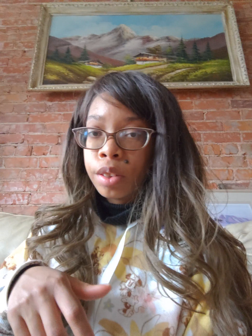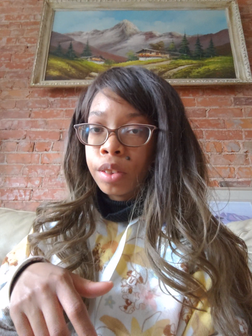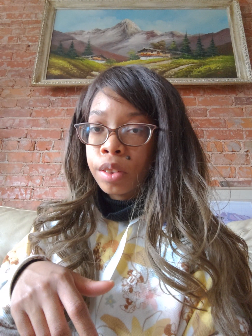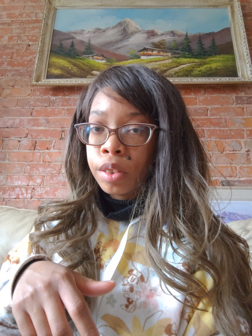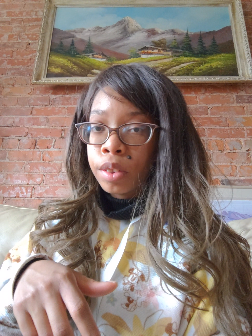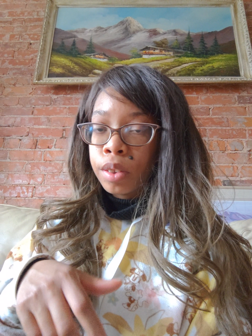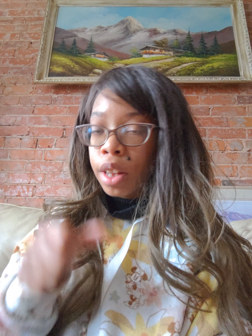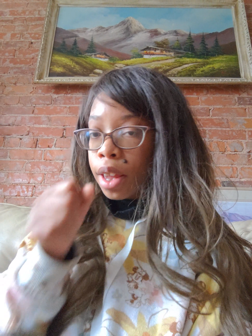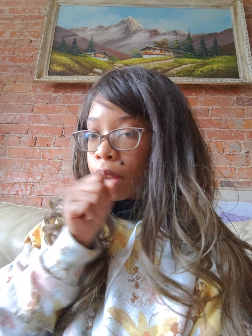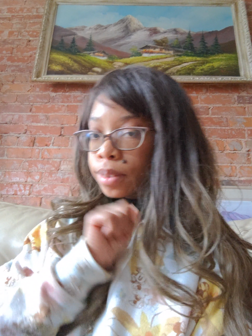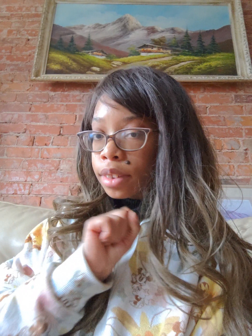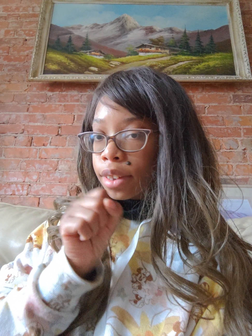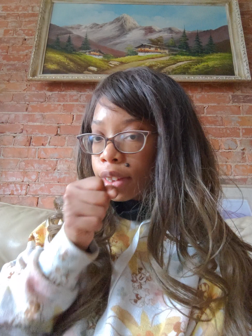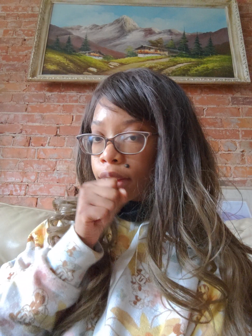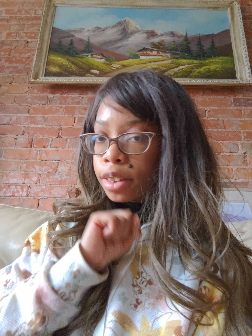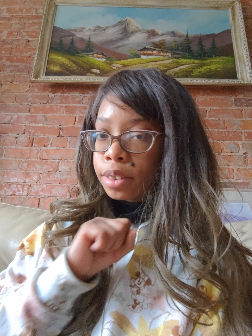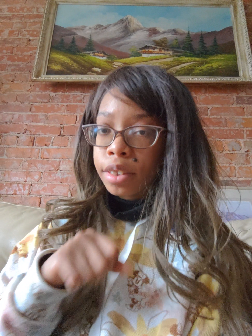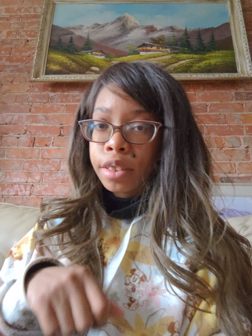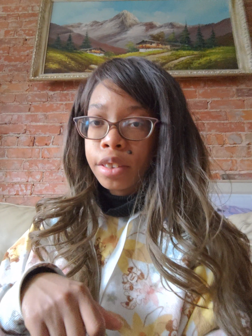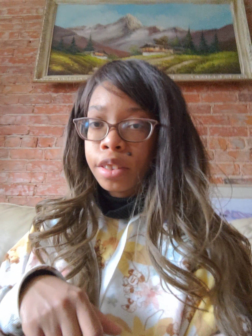ice cream